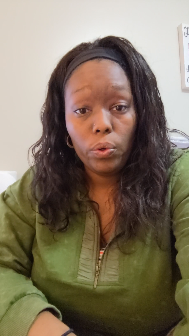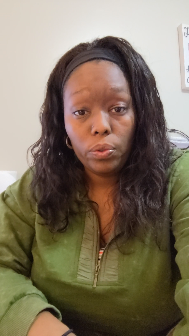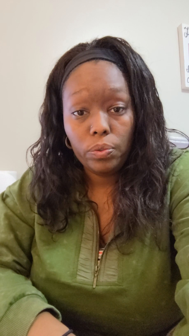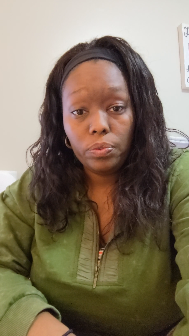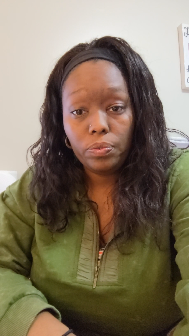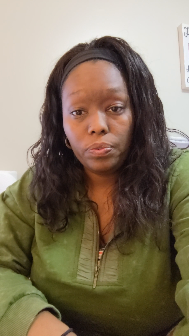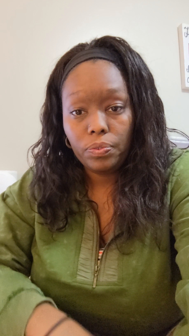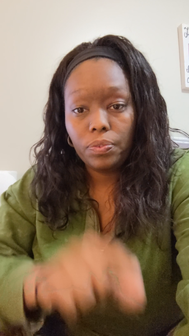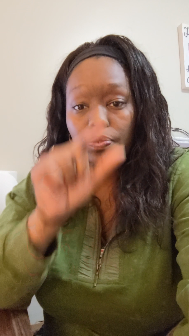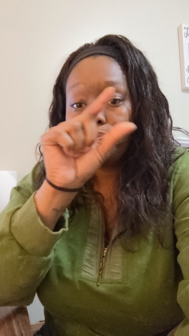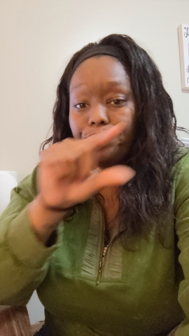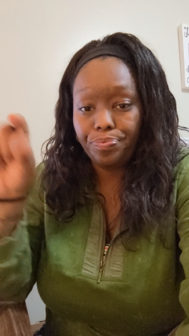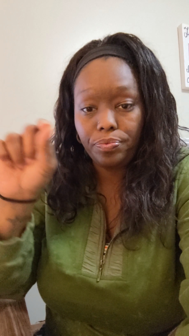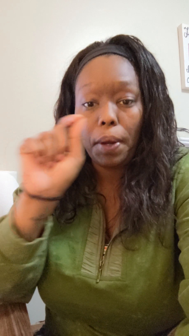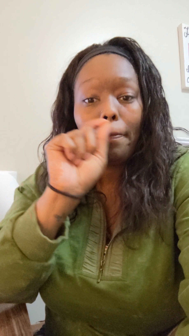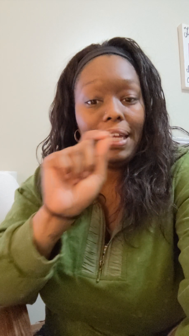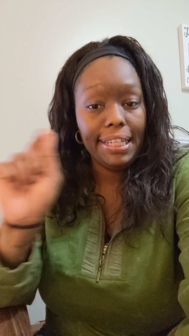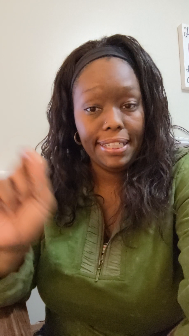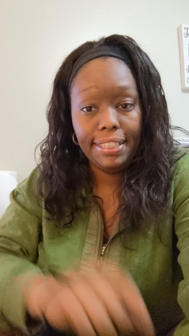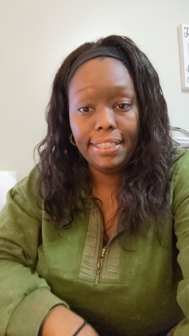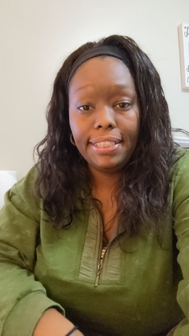peas